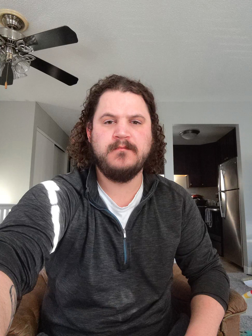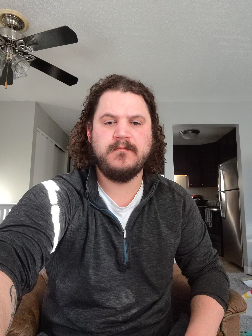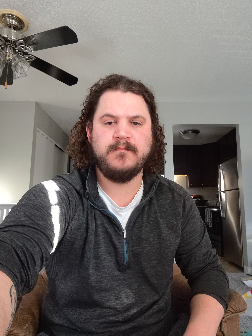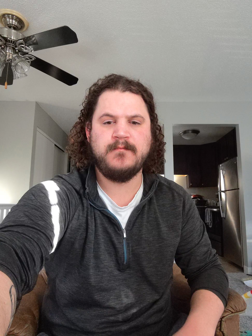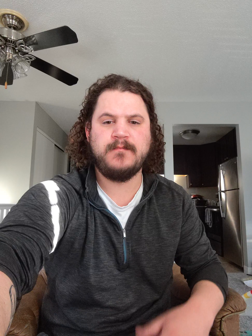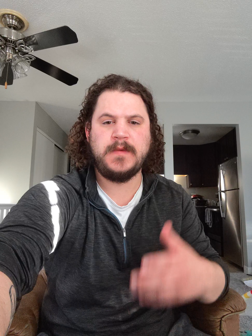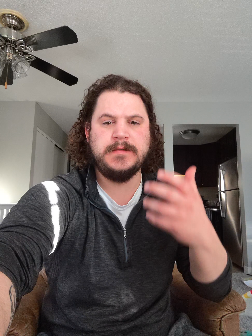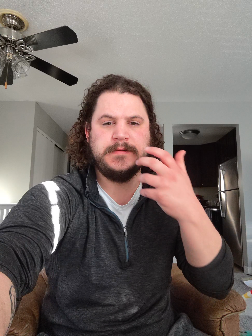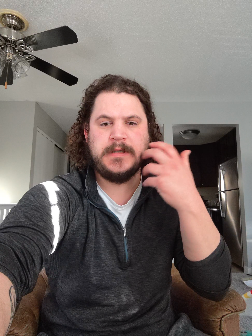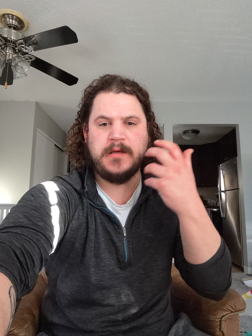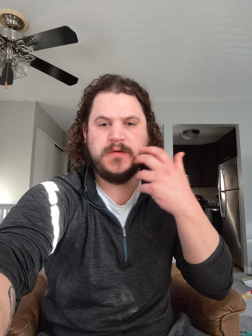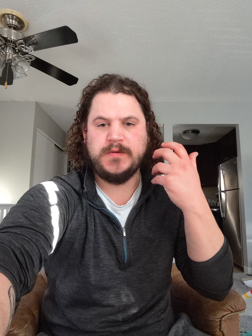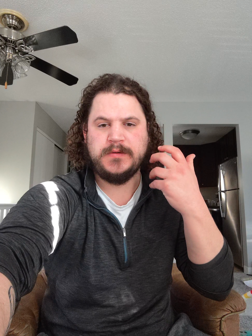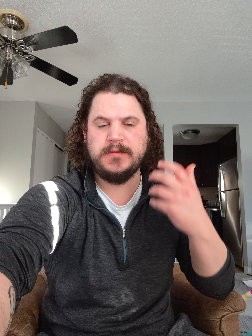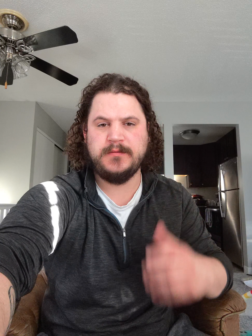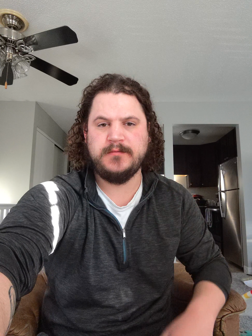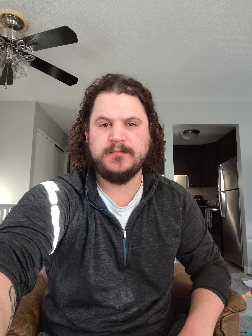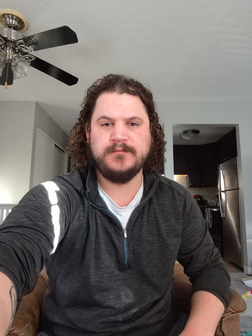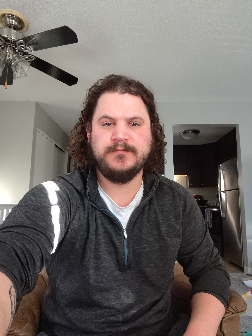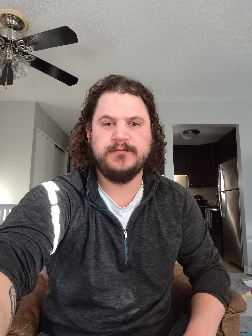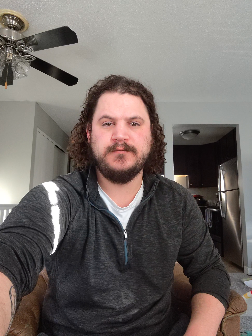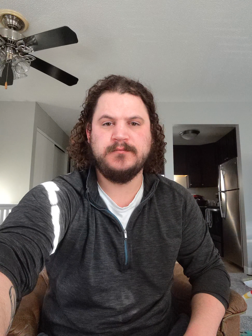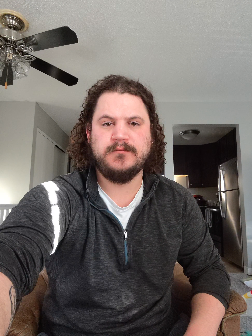tiger